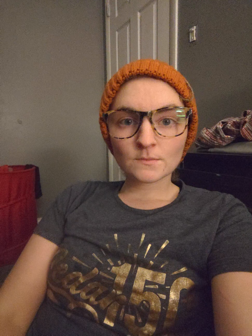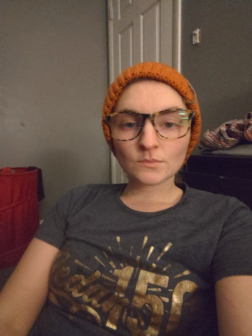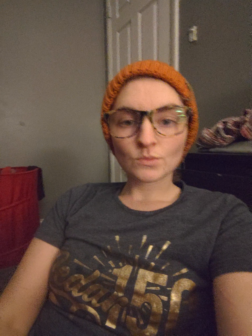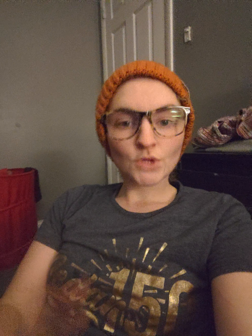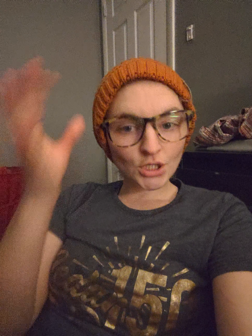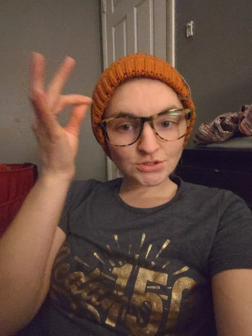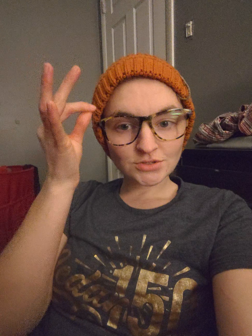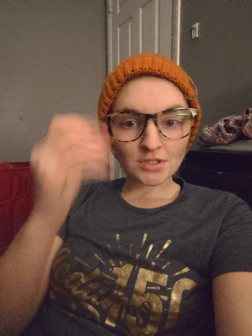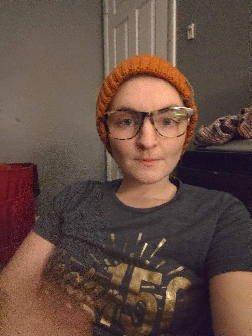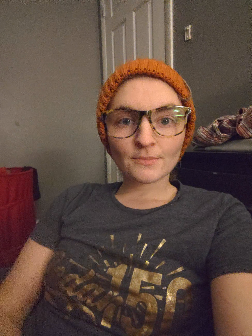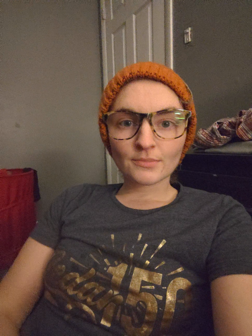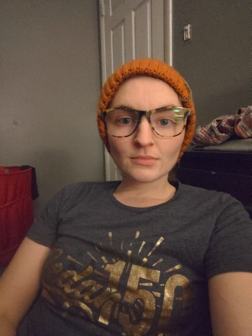hair